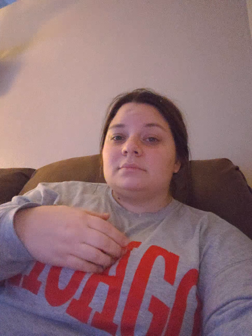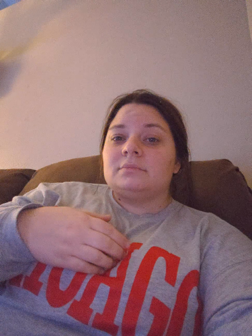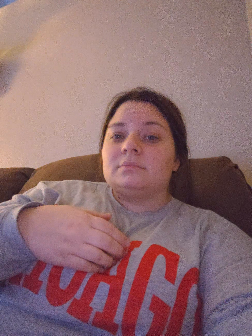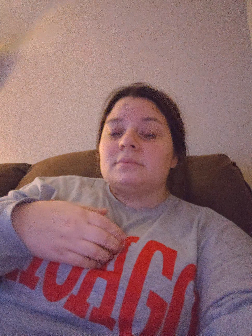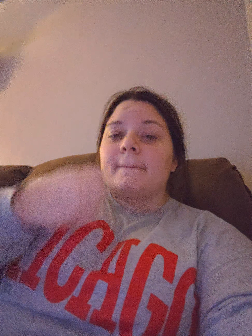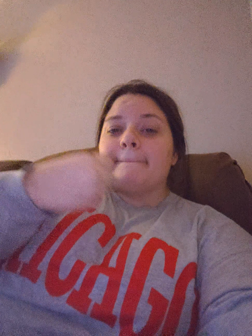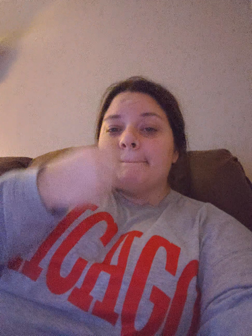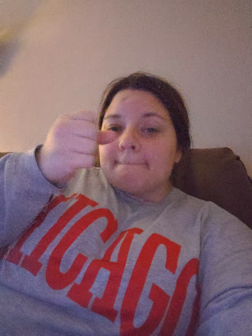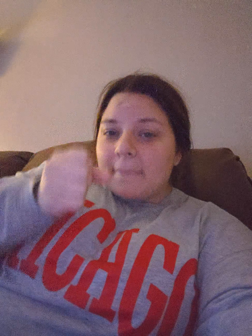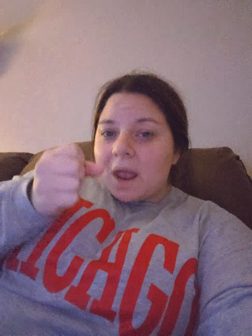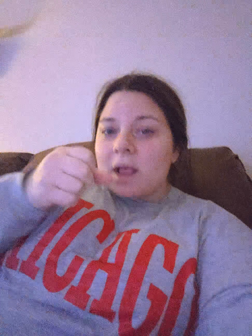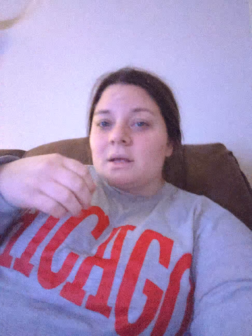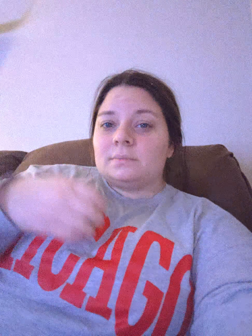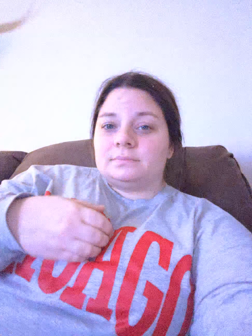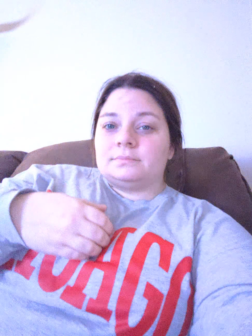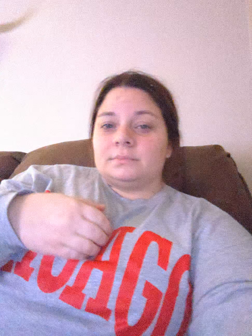make